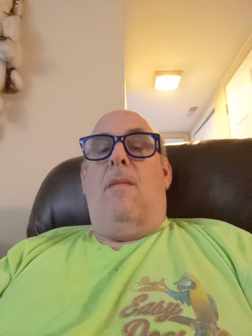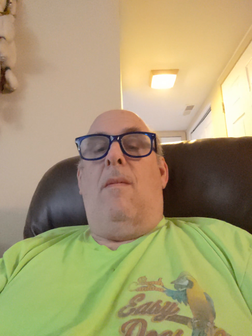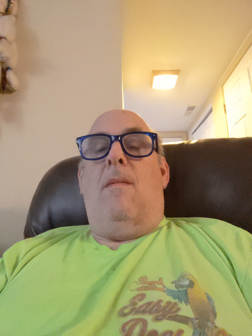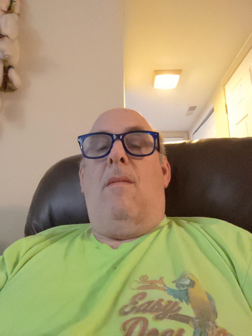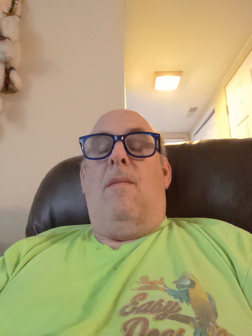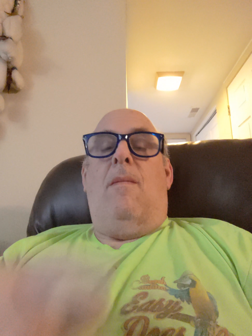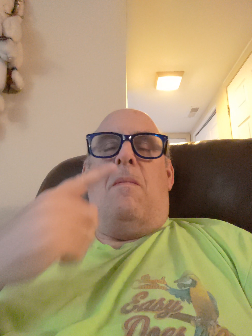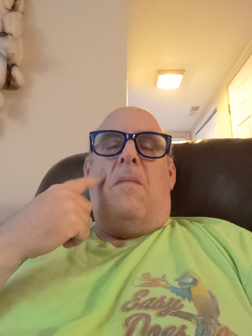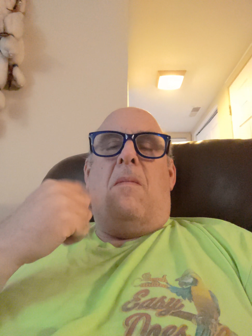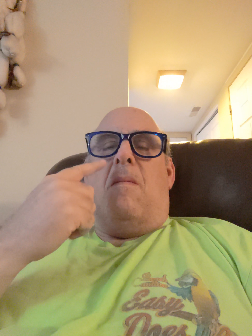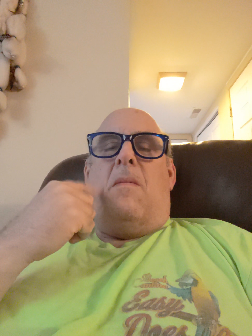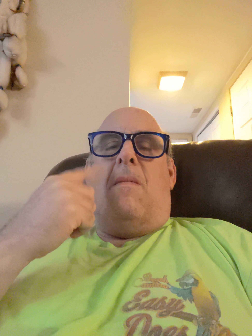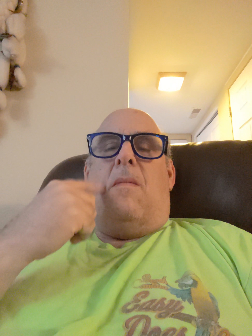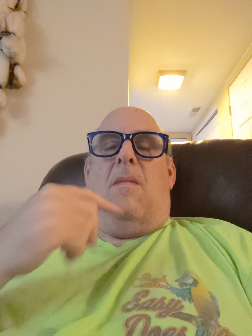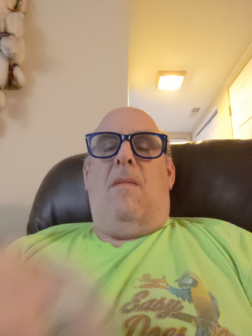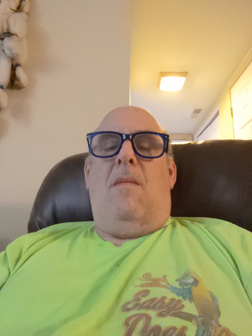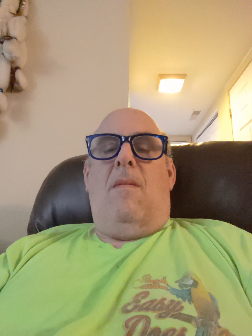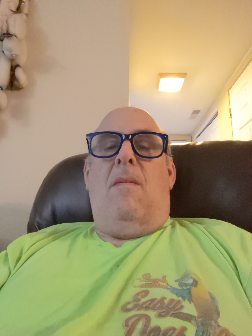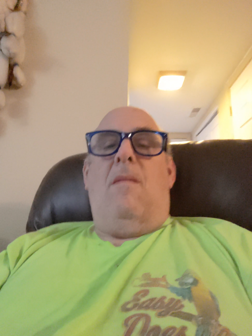cry